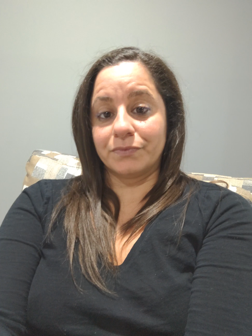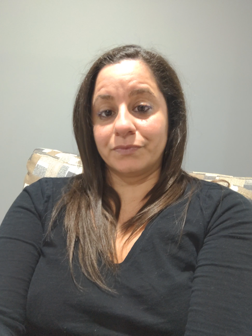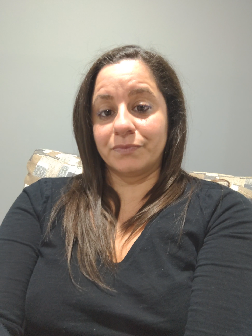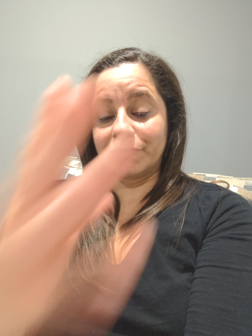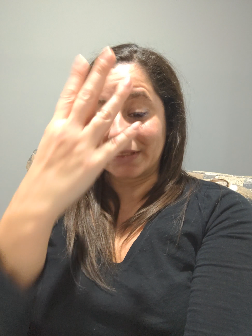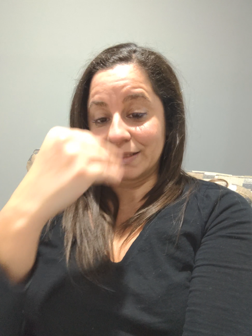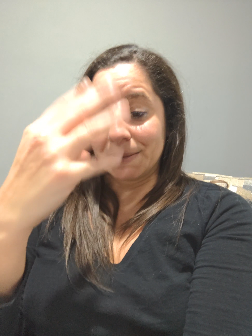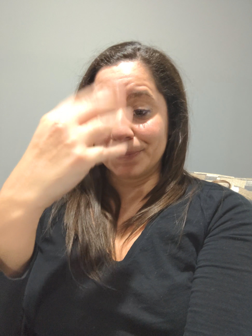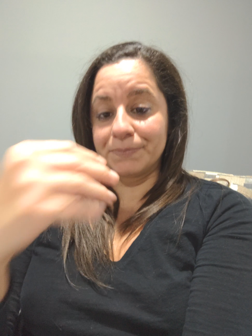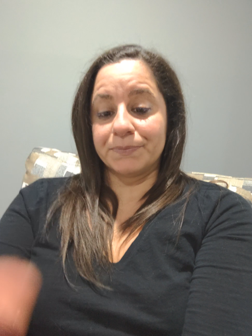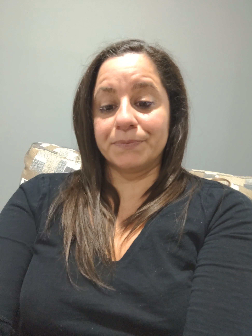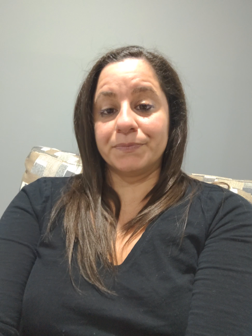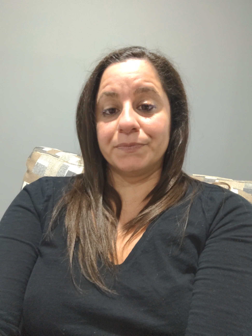sleepy